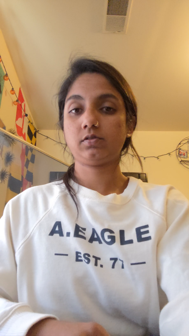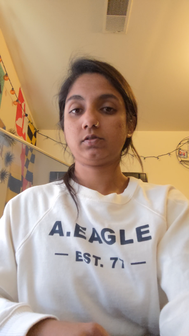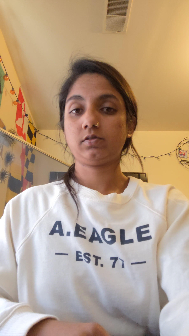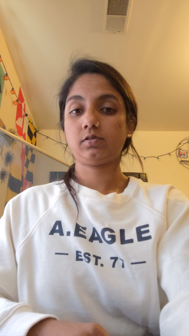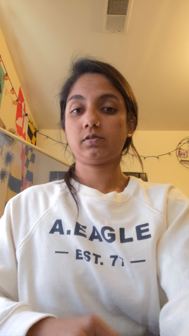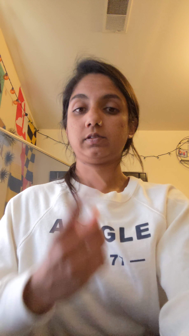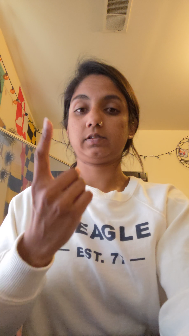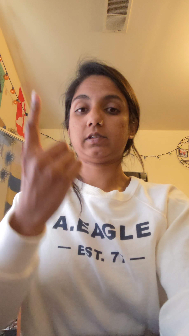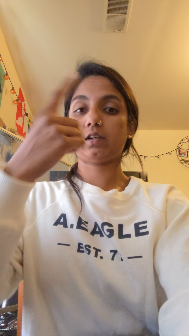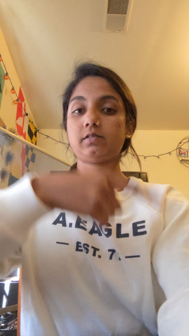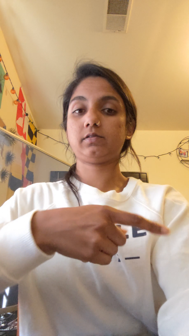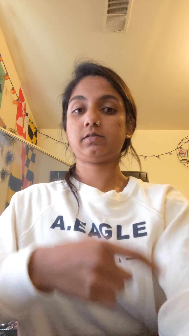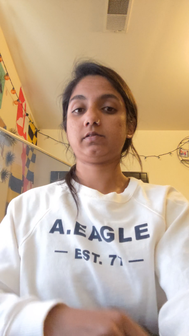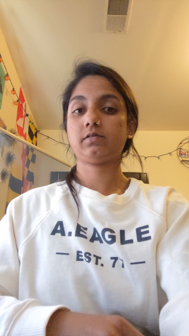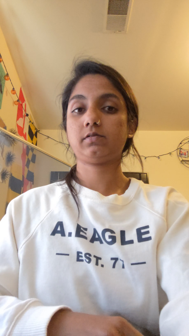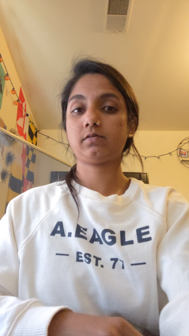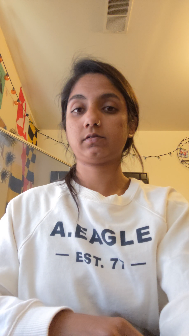day